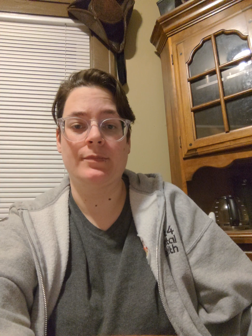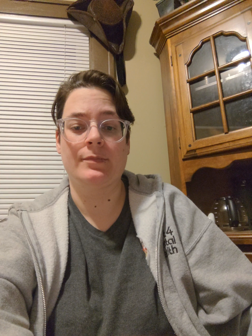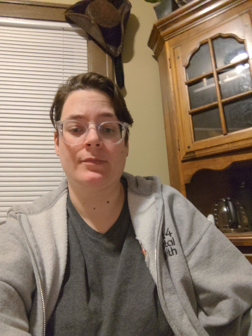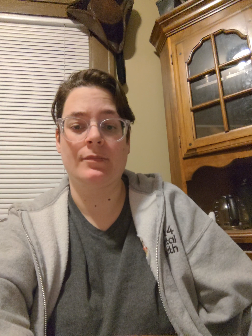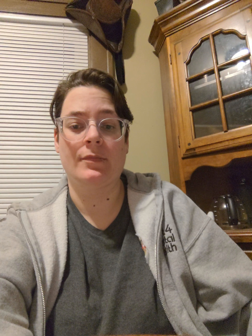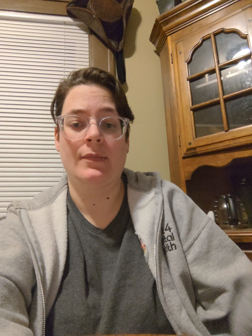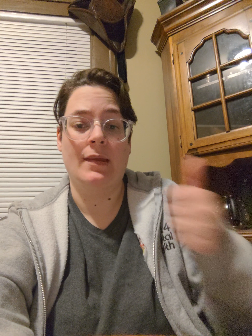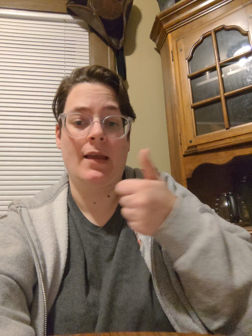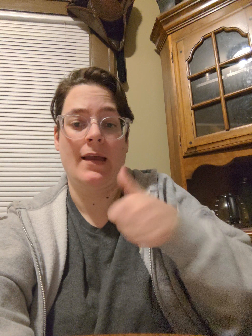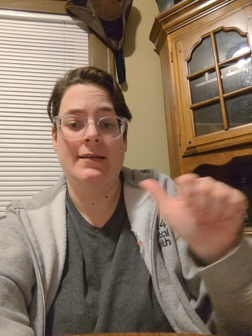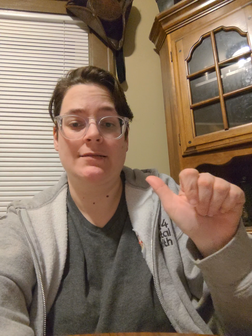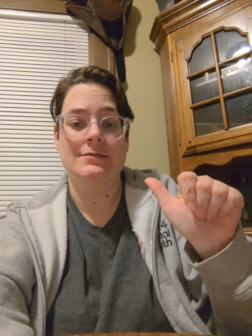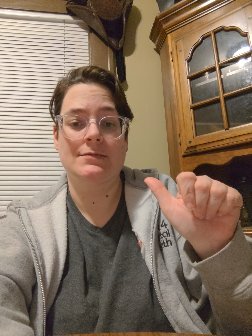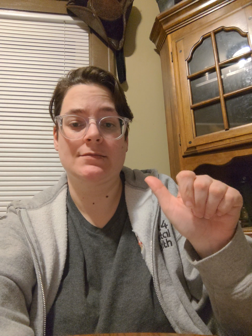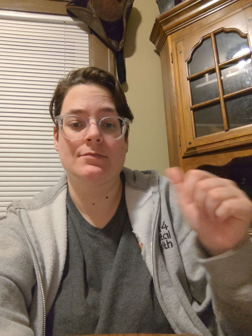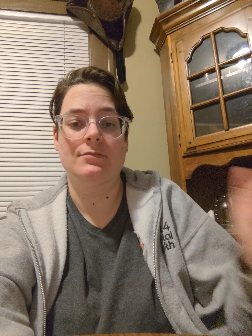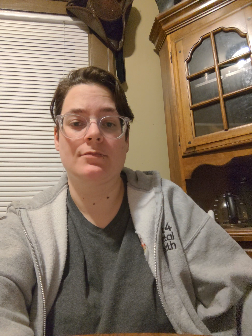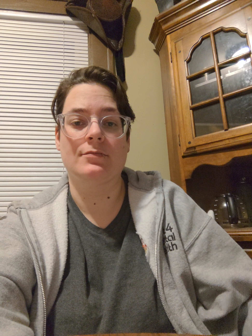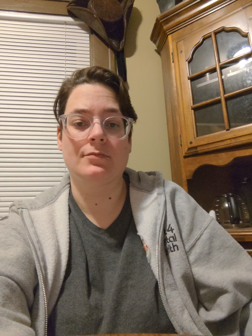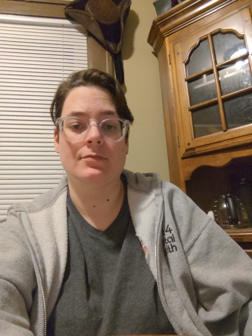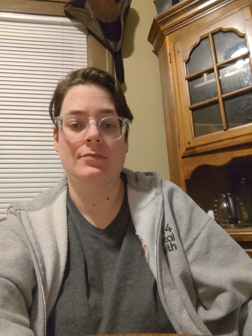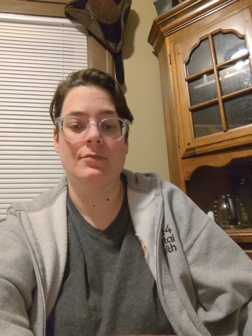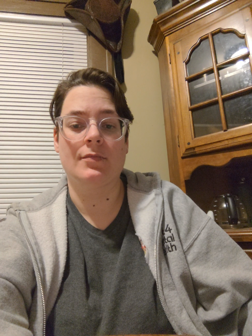any